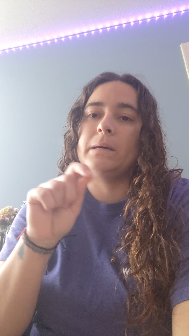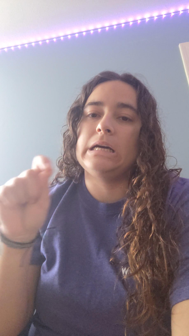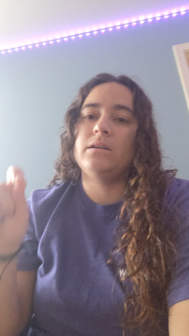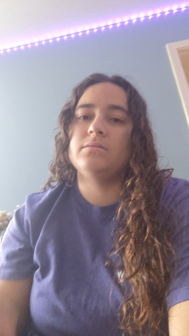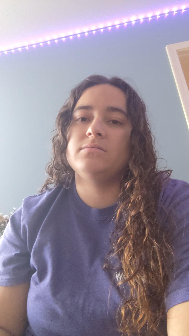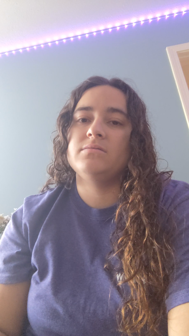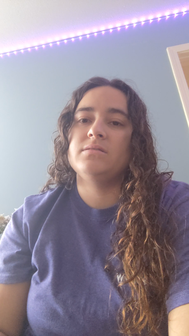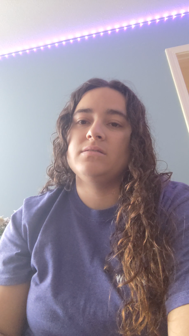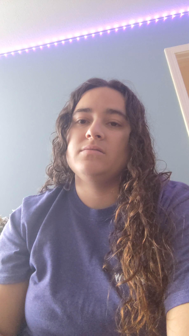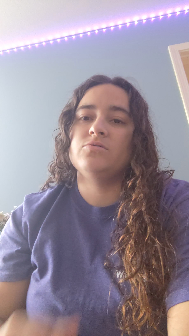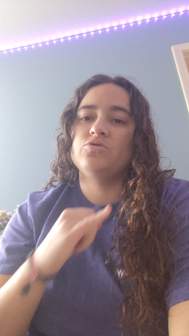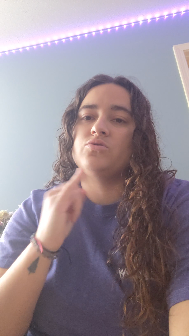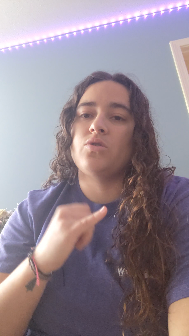draw